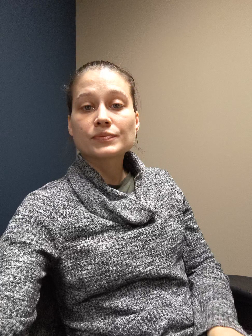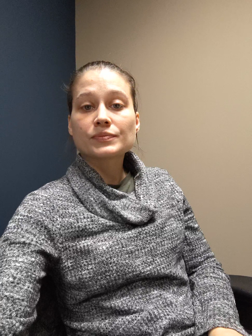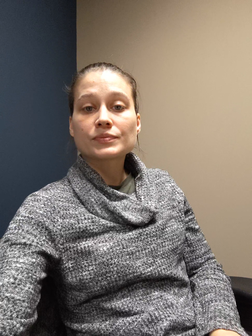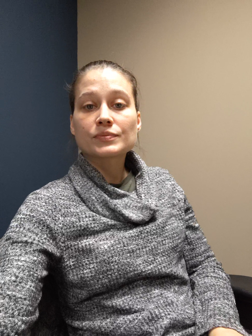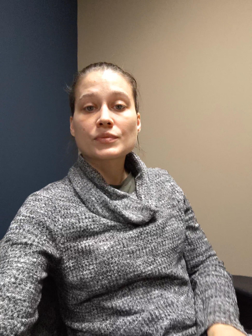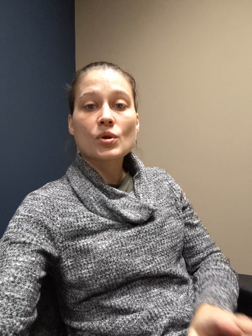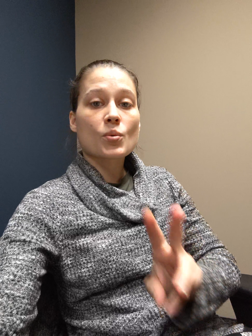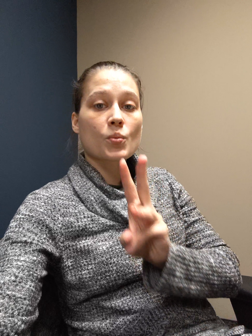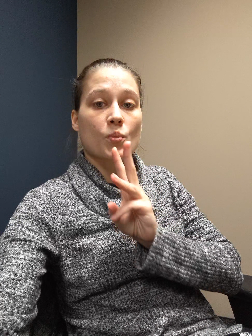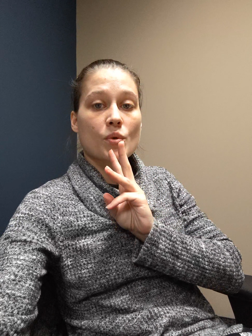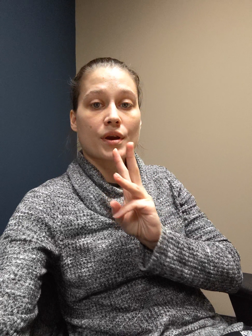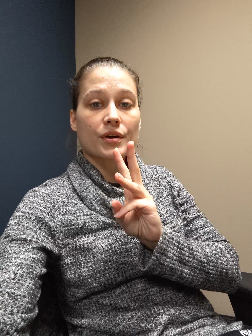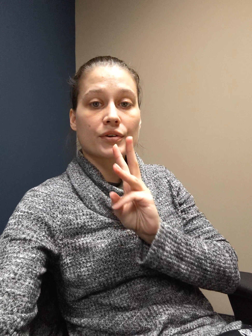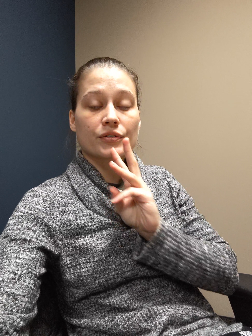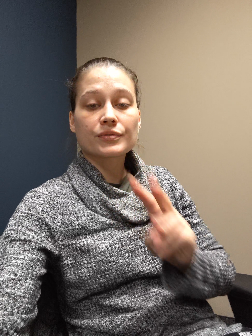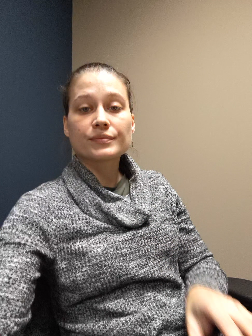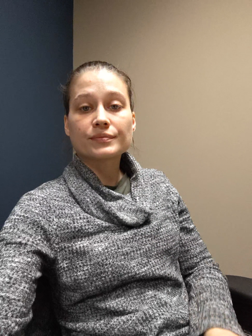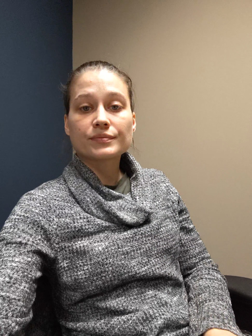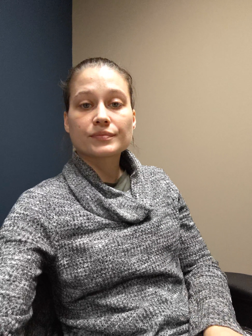water